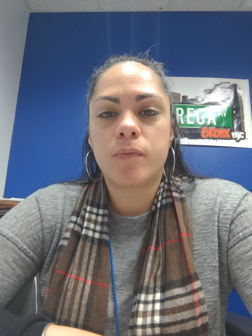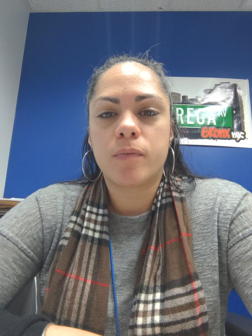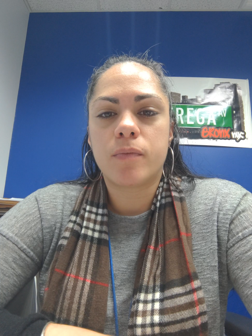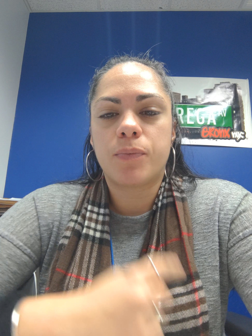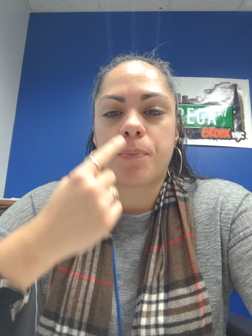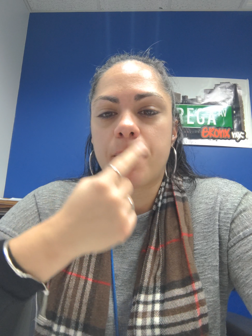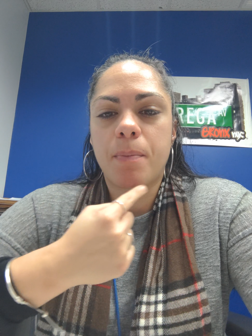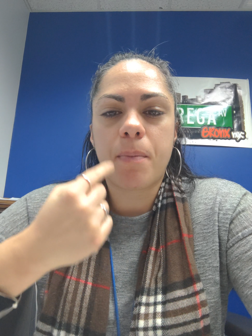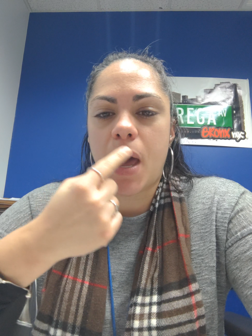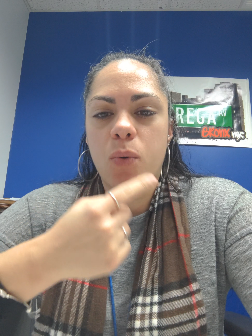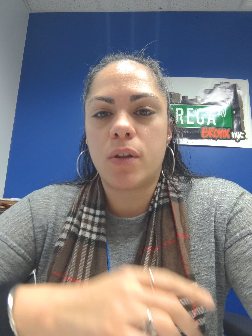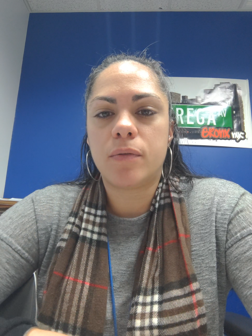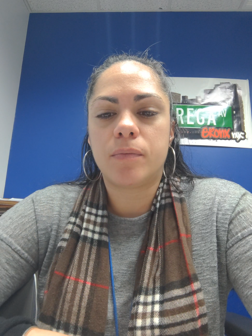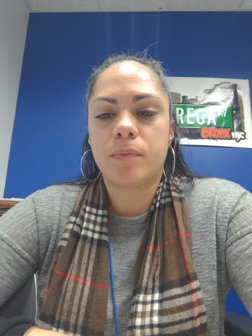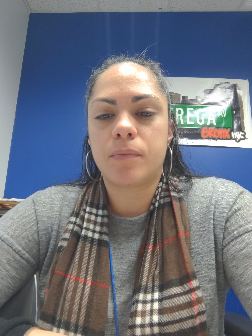mouth